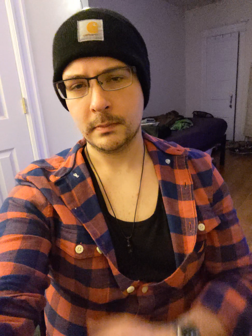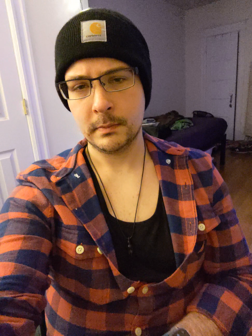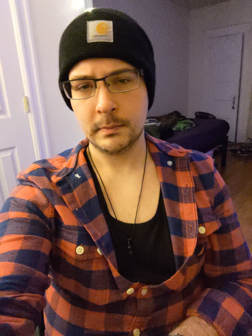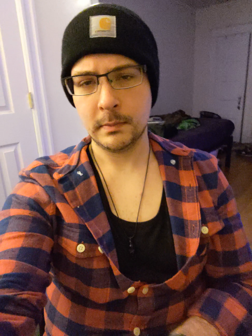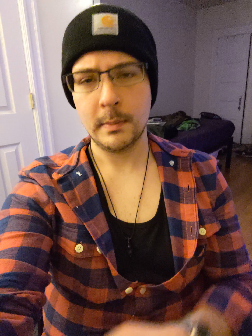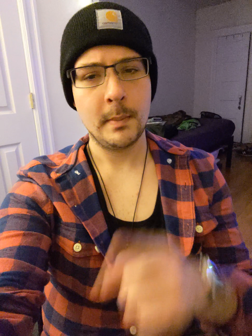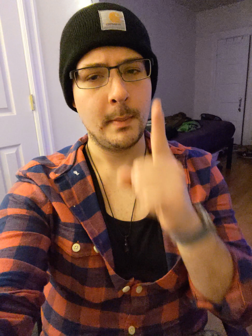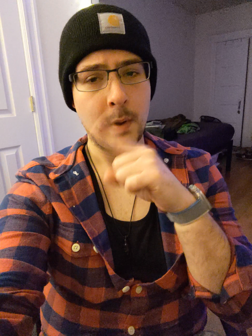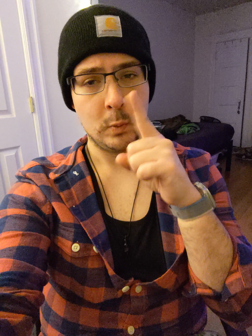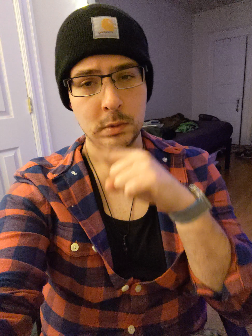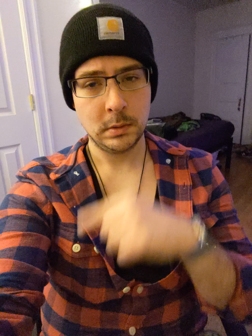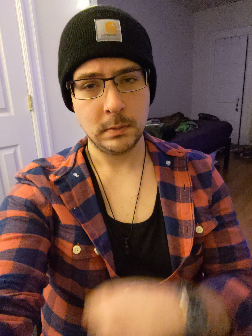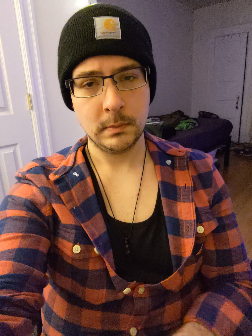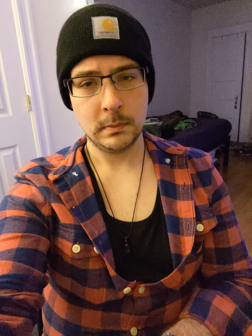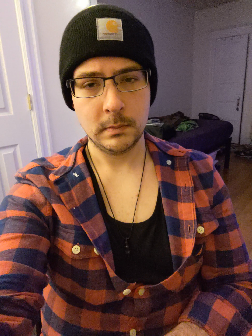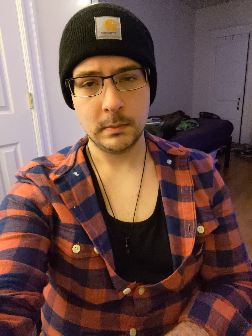mouse